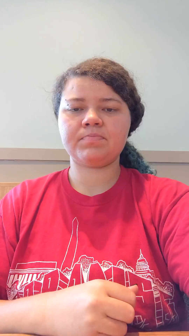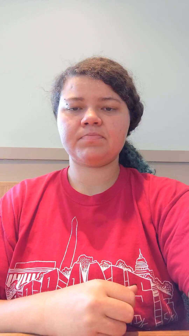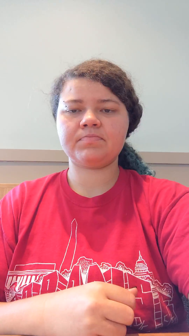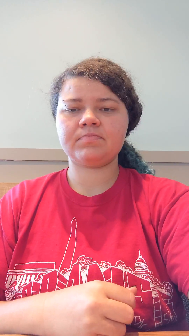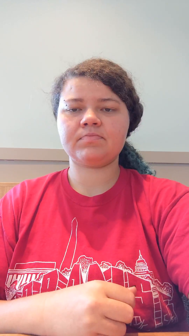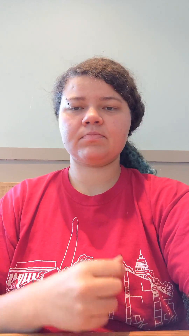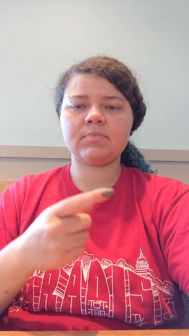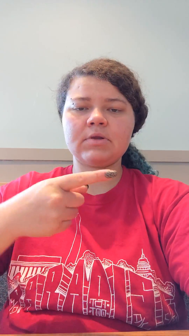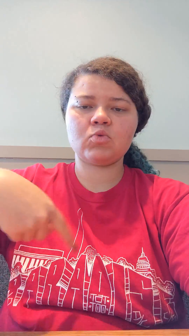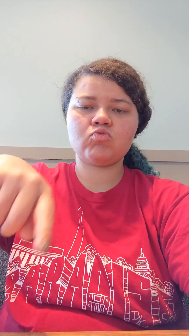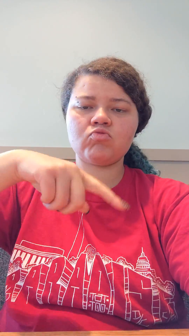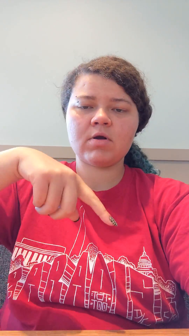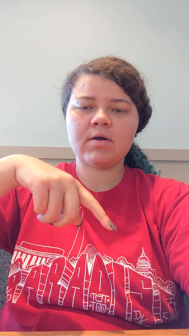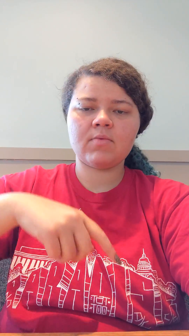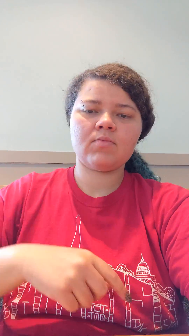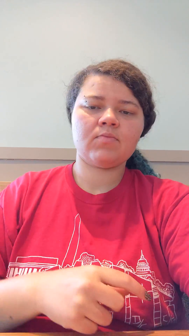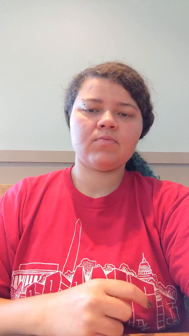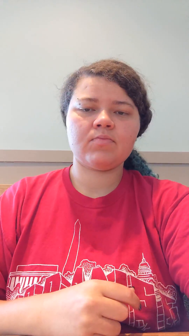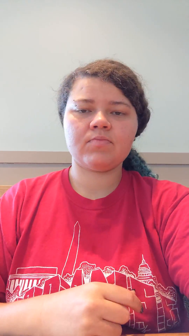around